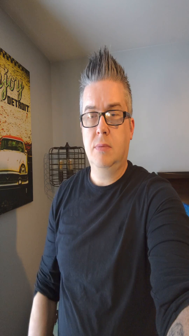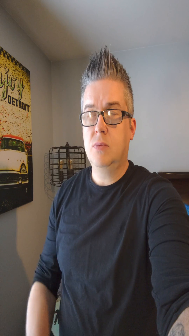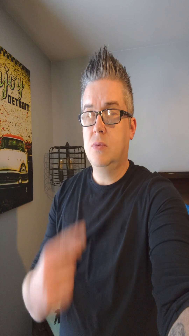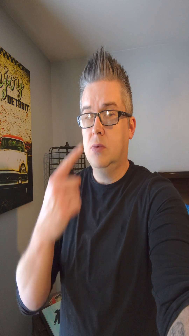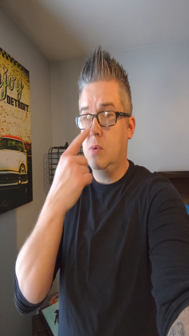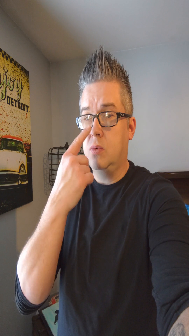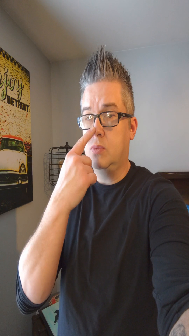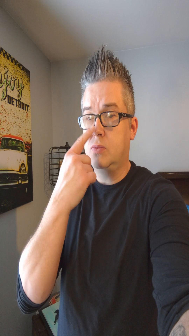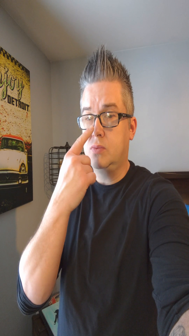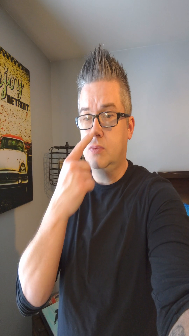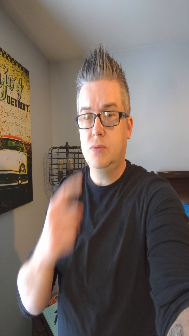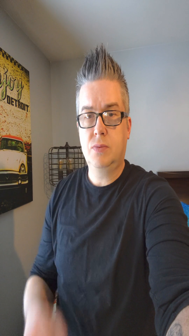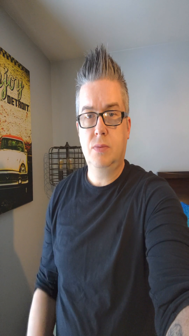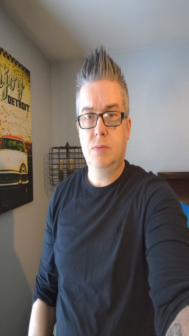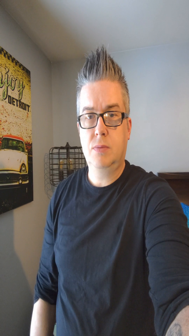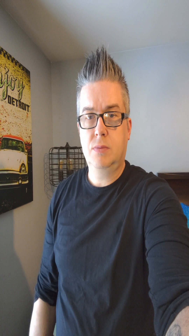nose